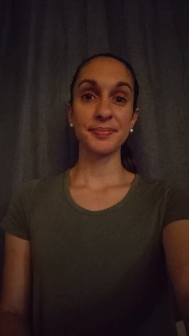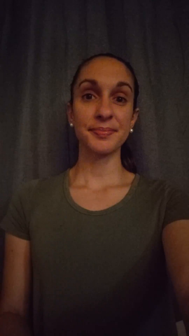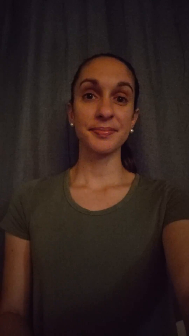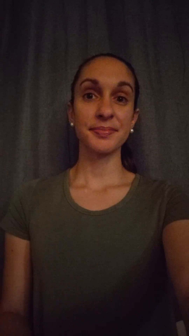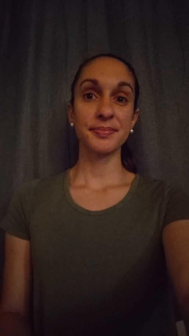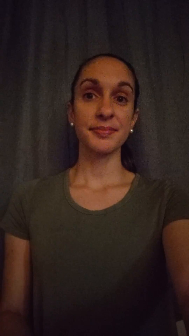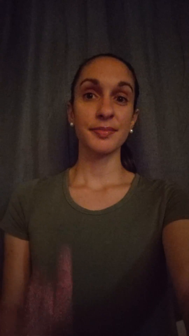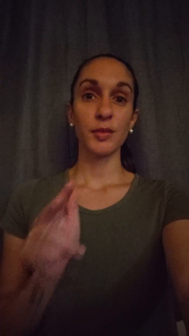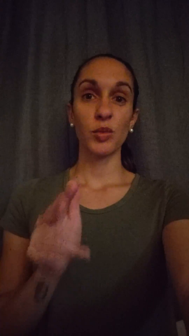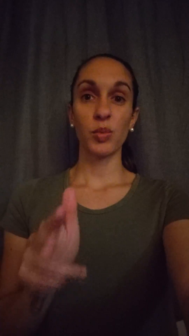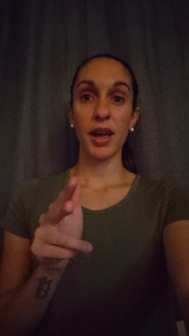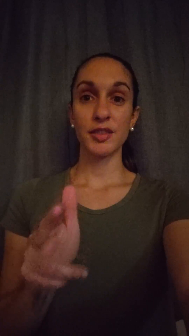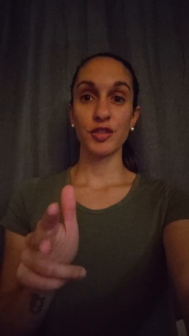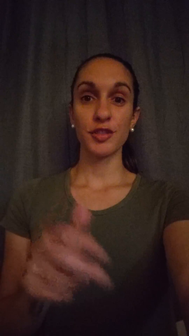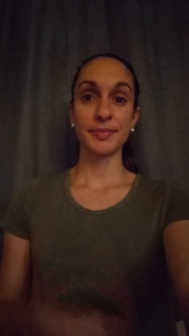garage